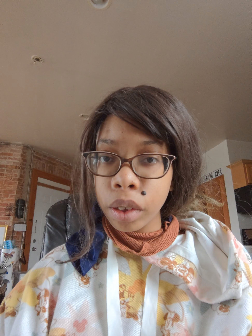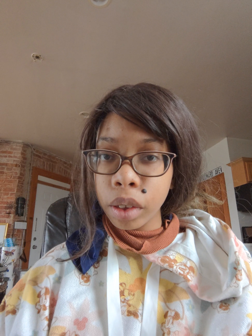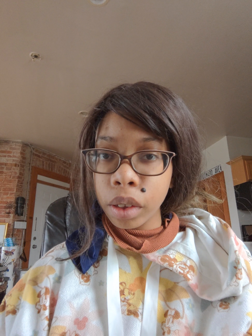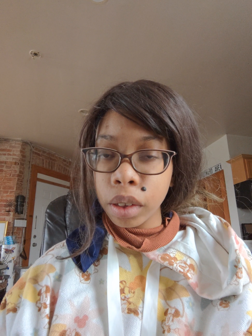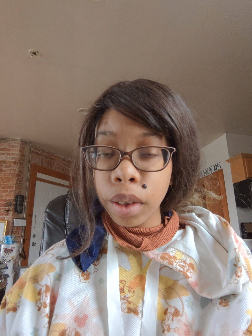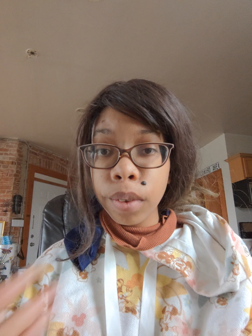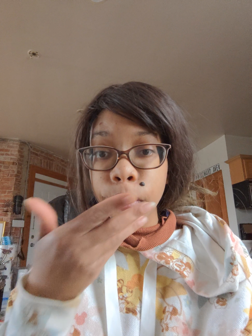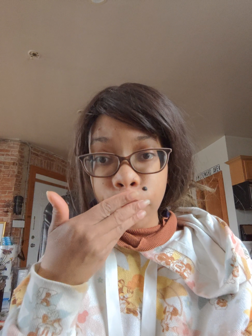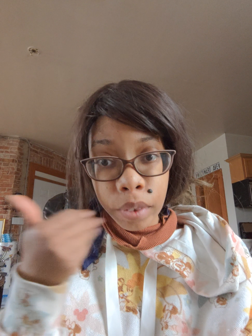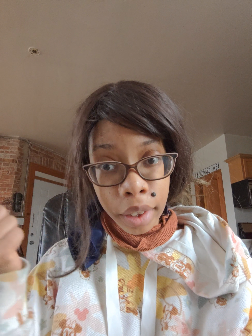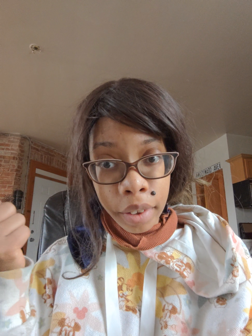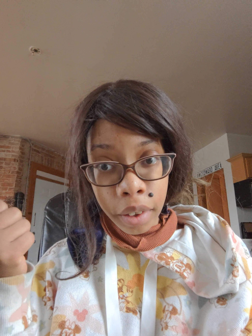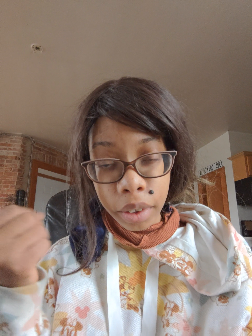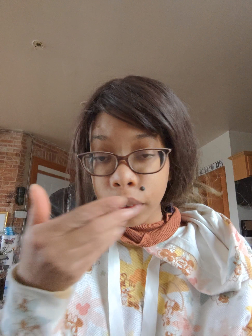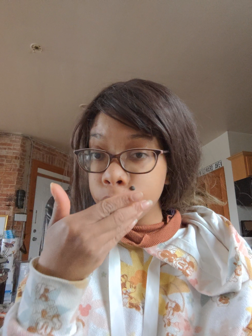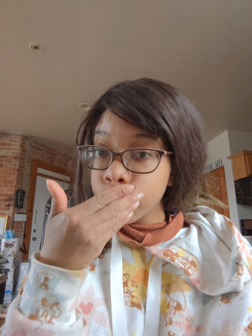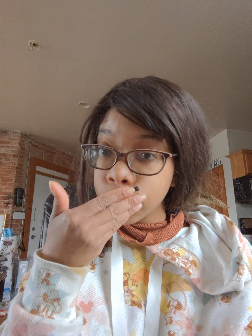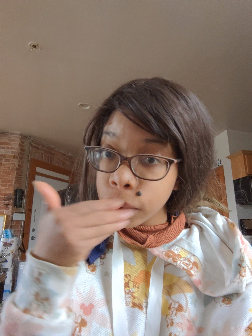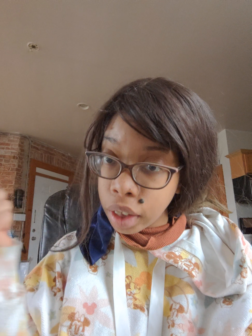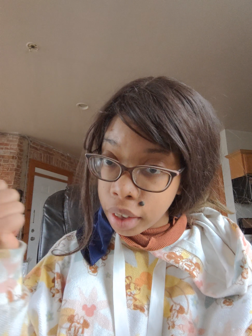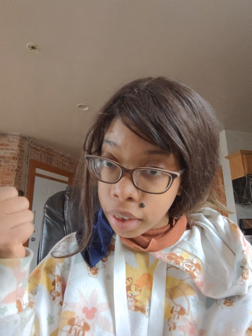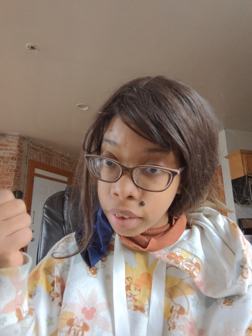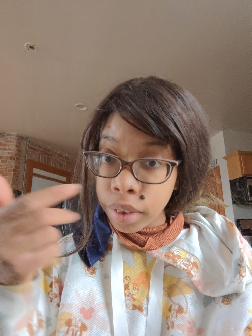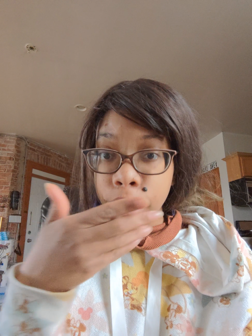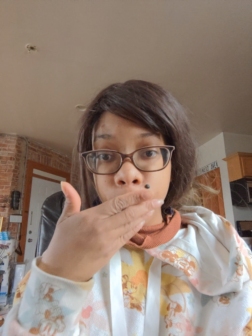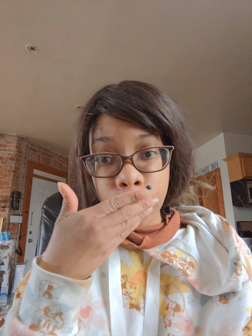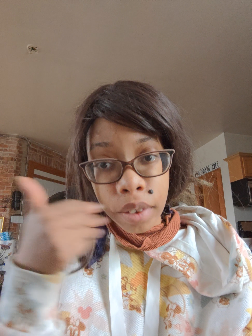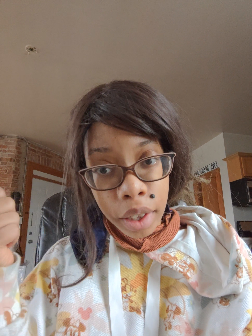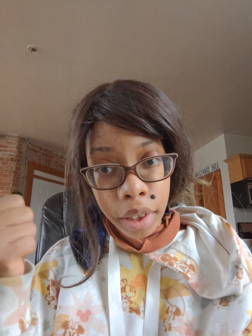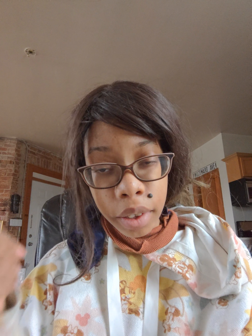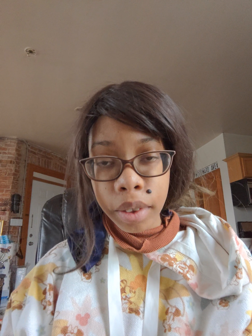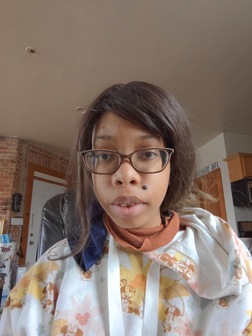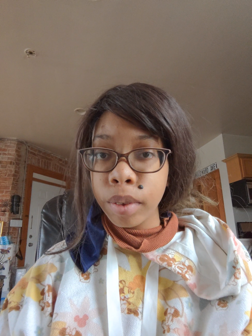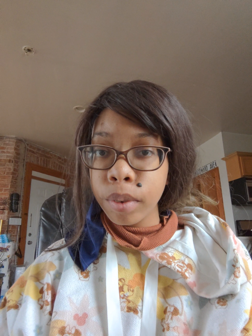better